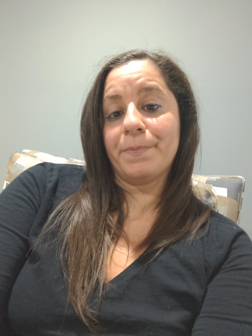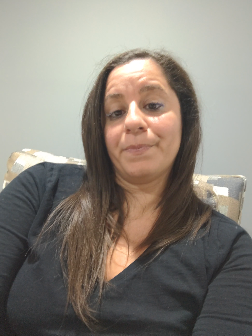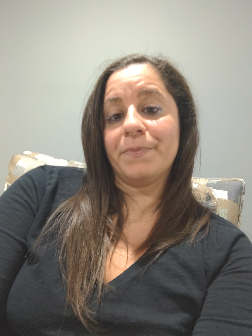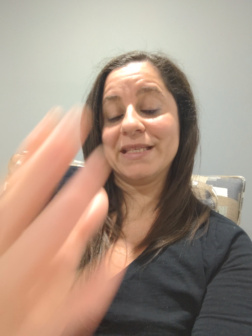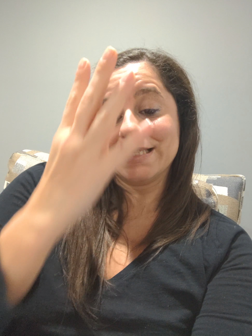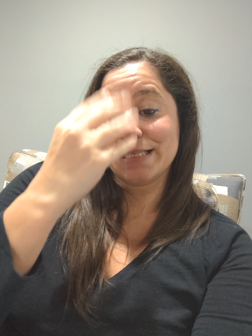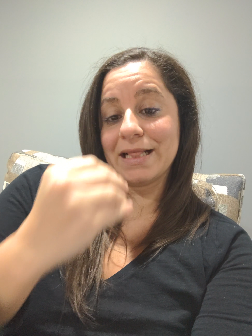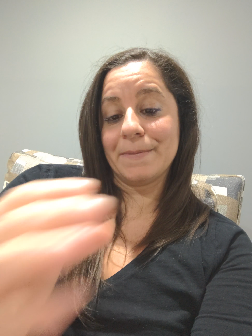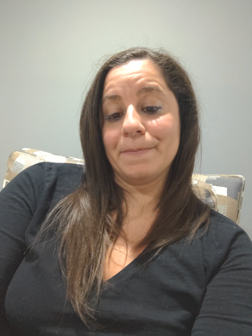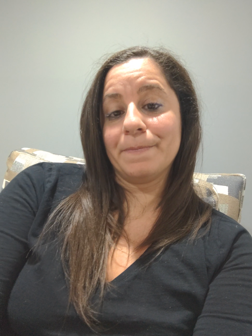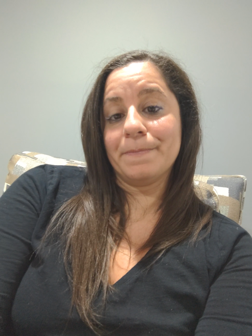sleep